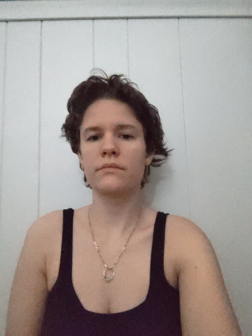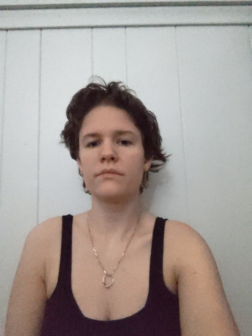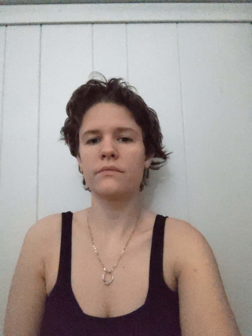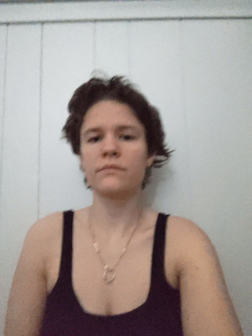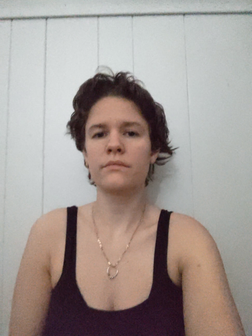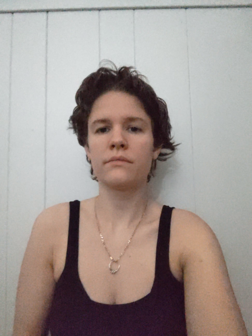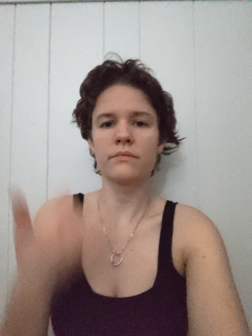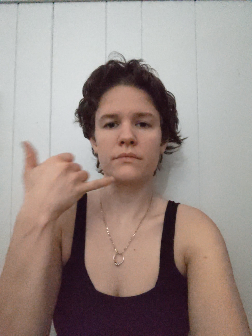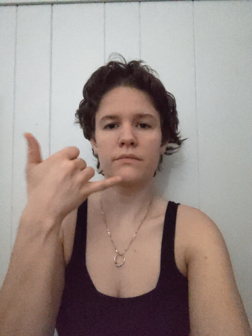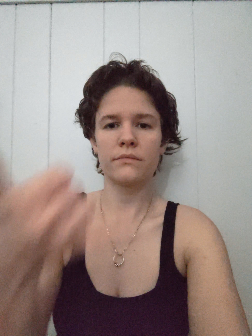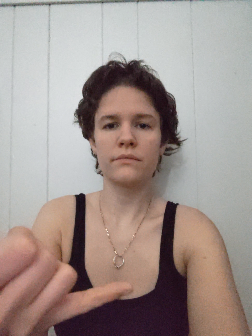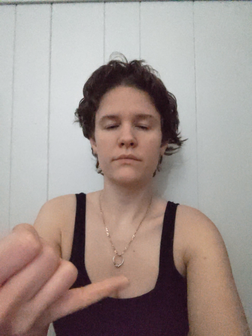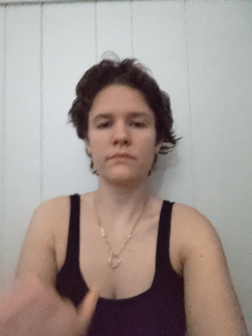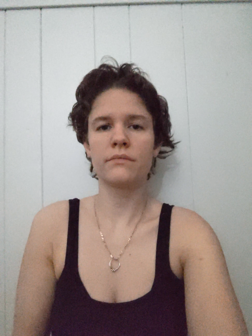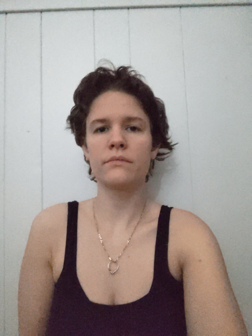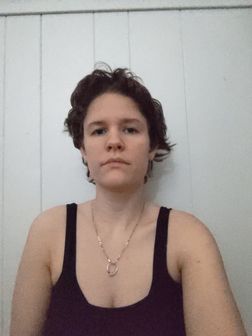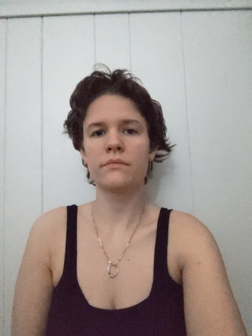call on the phone